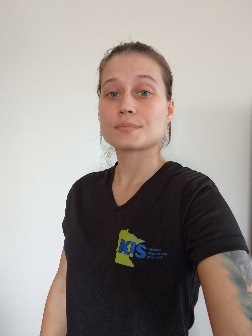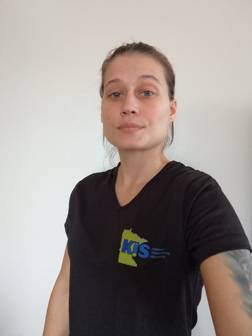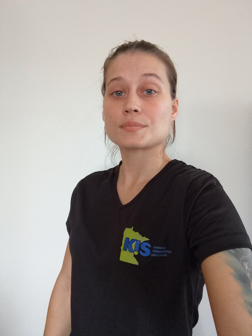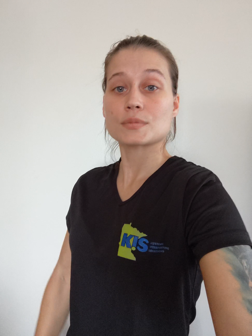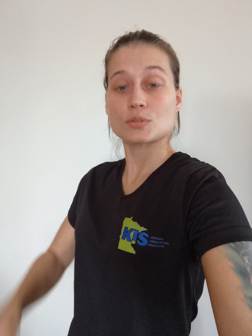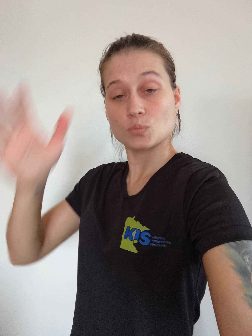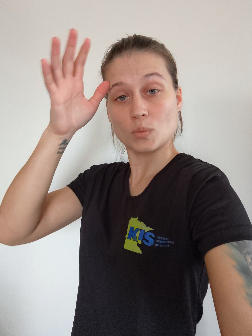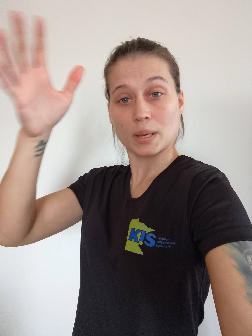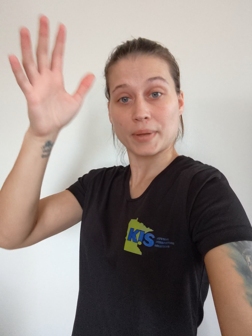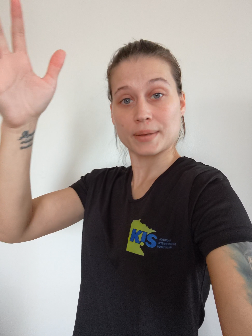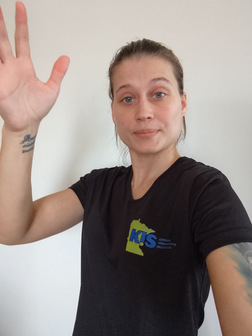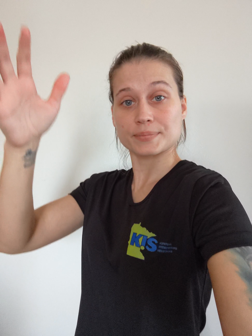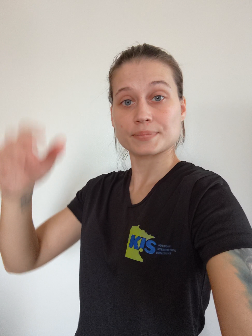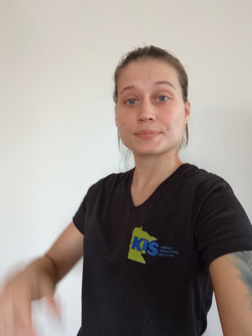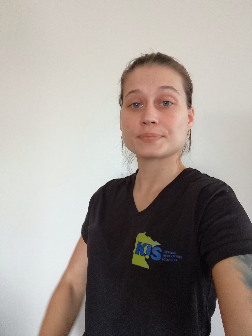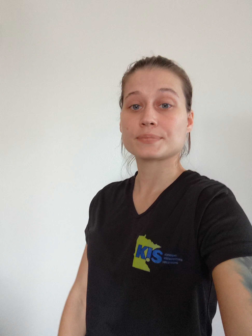grandpa